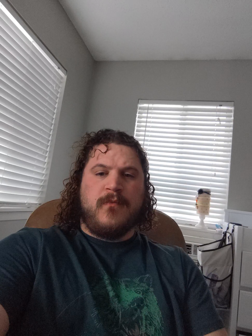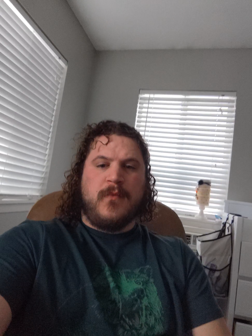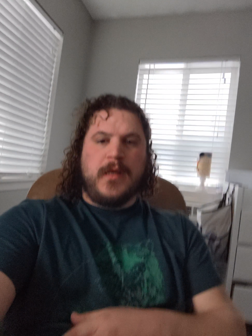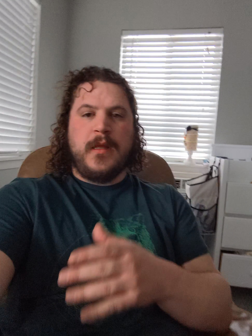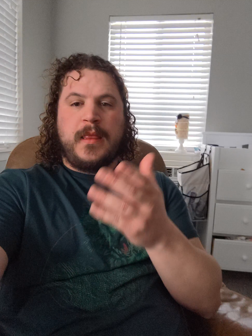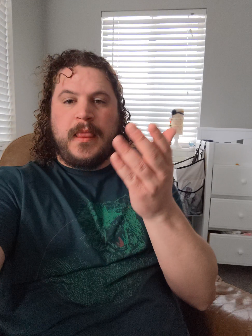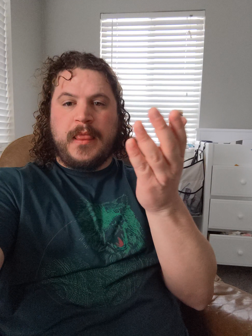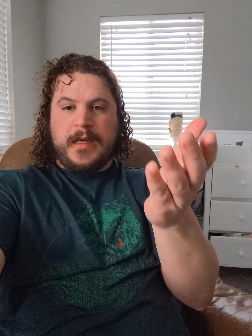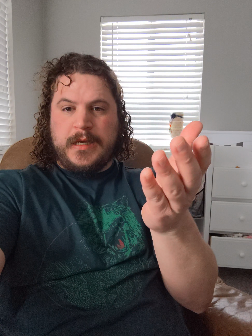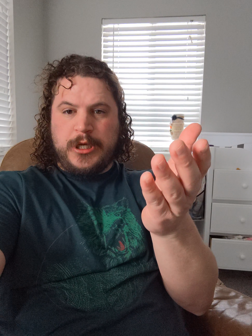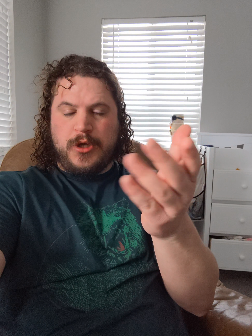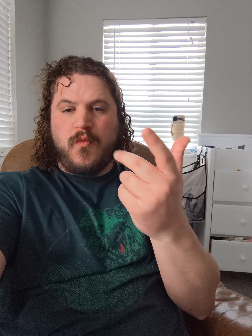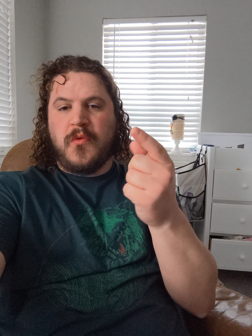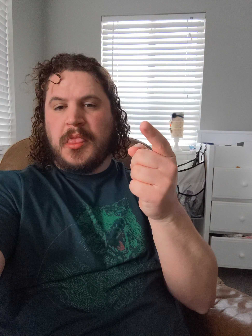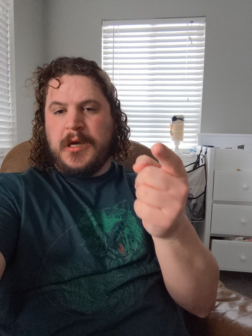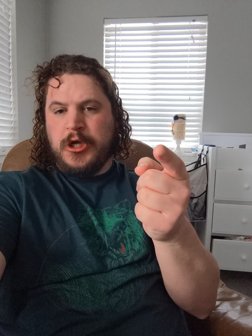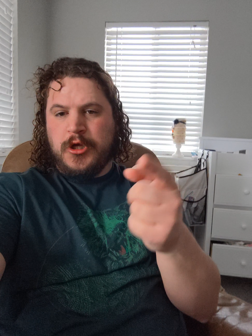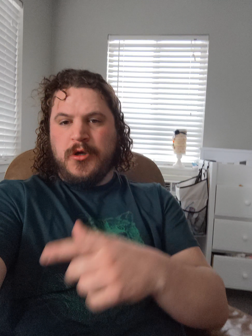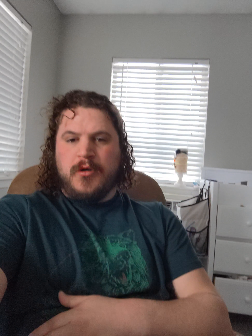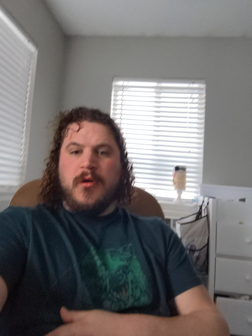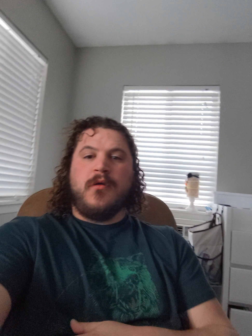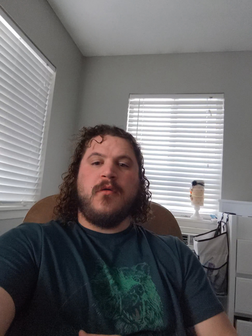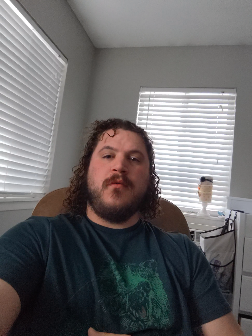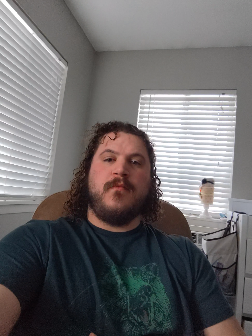there